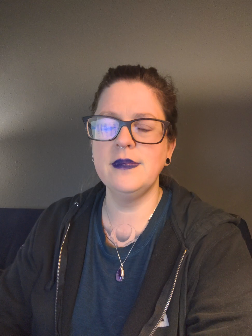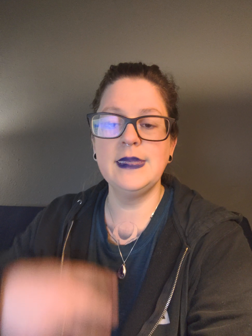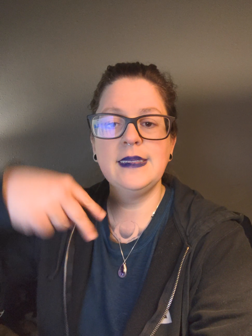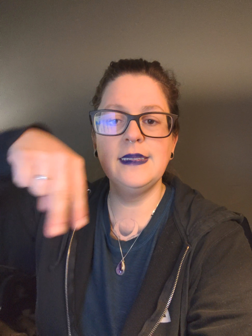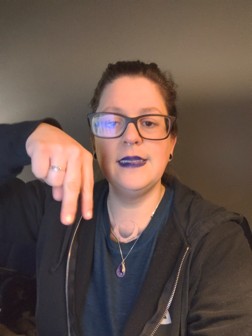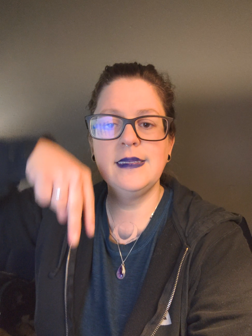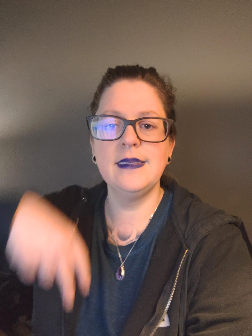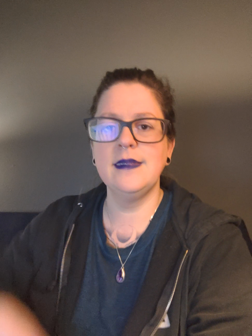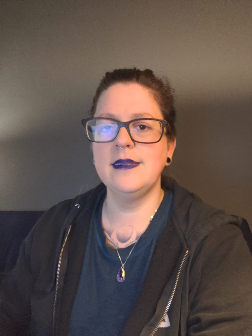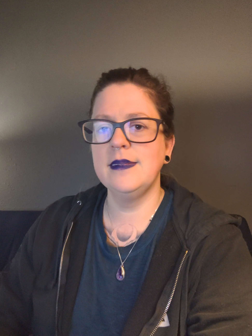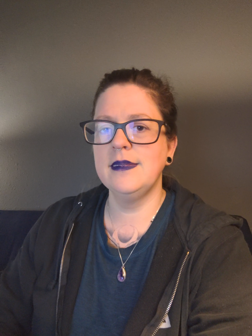dance